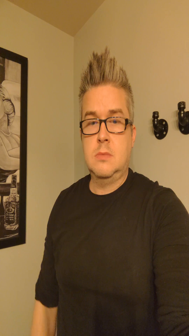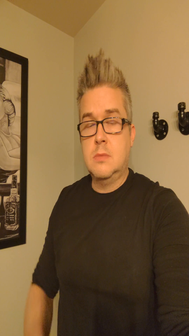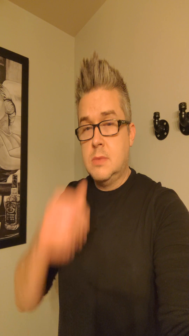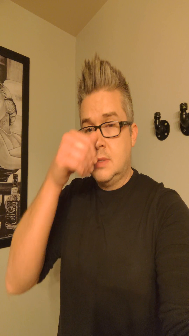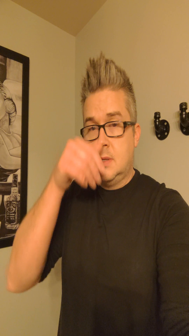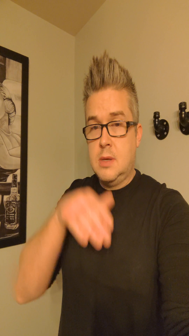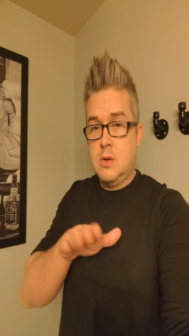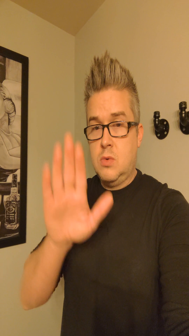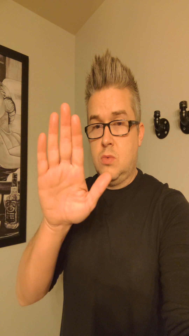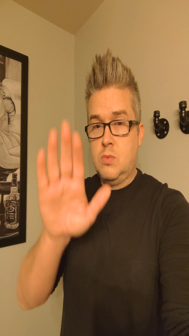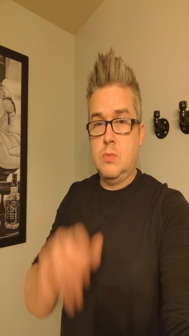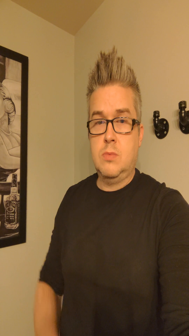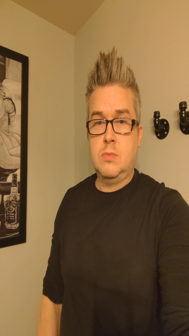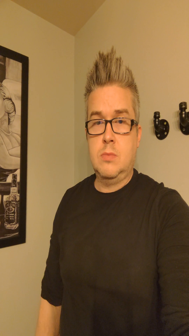elephant